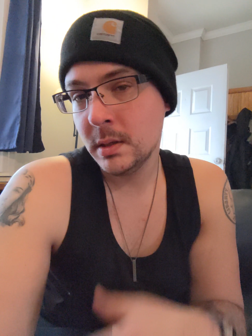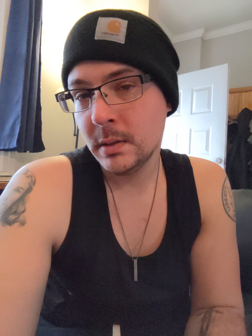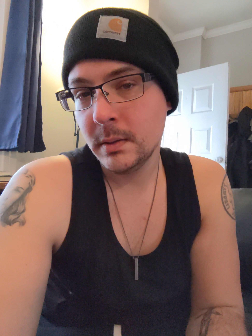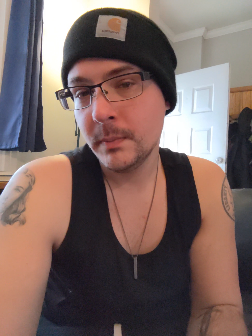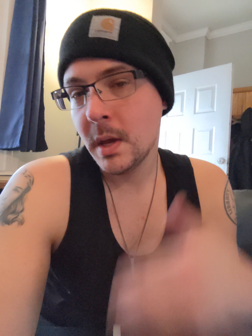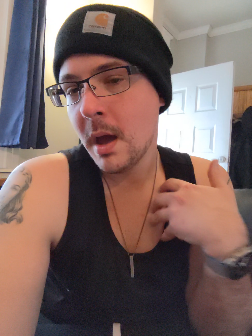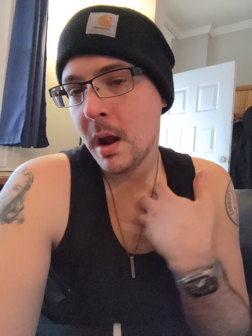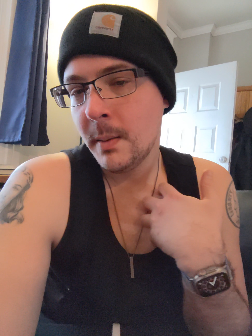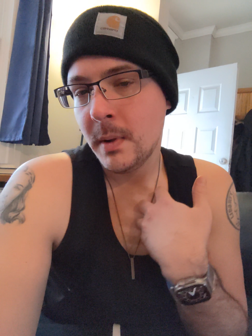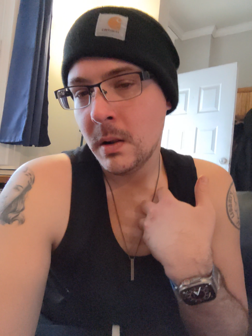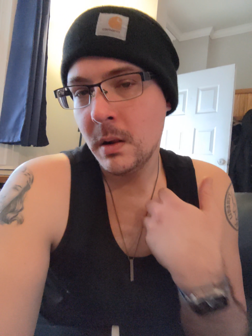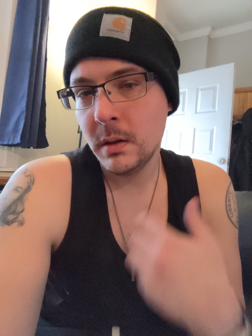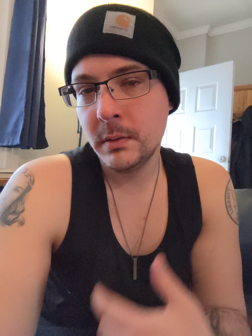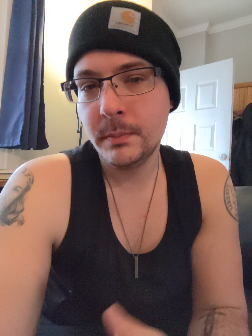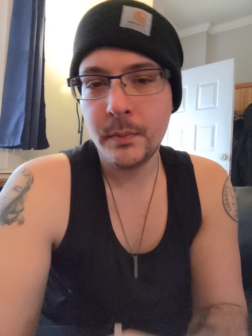animal